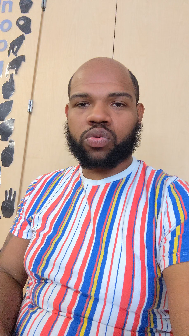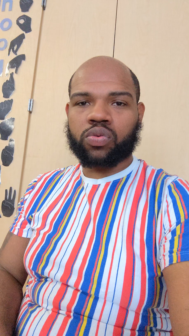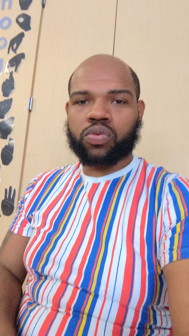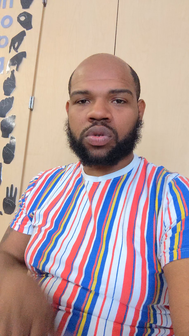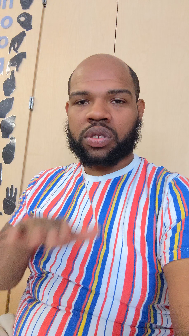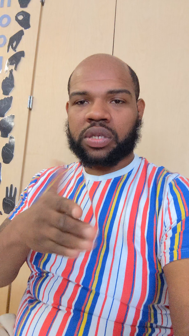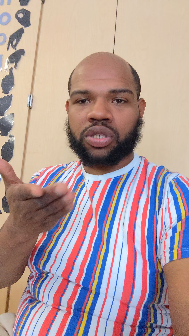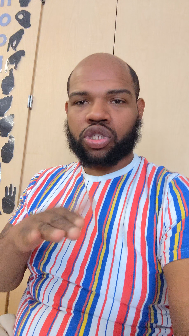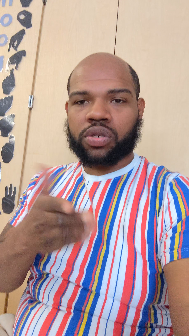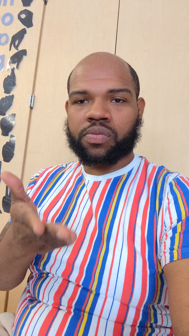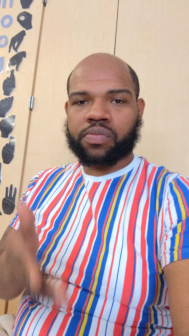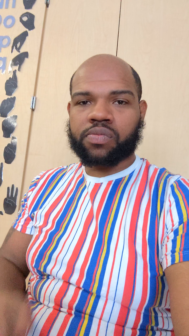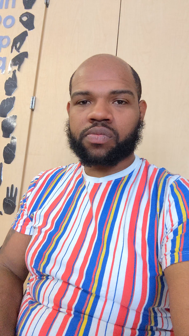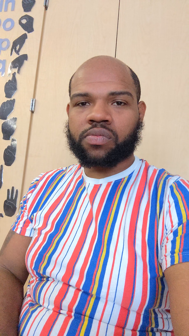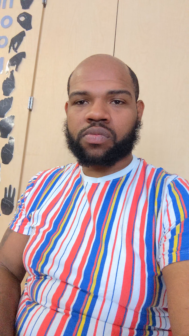kitchen